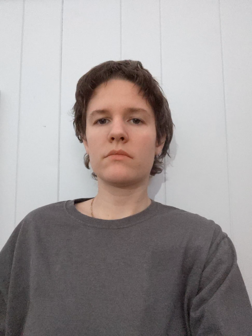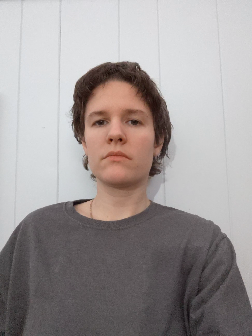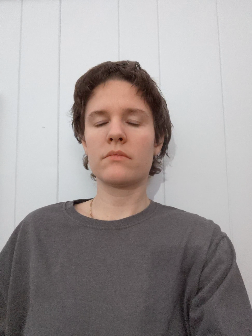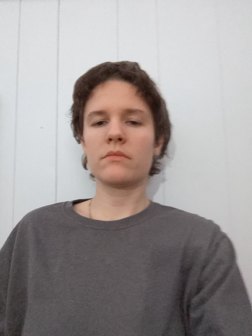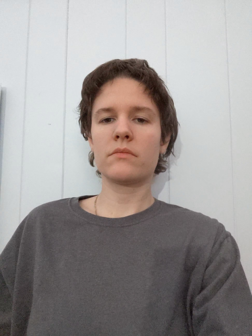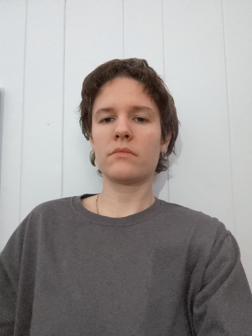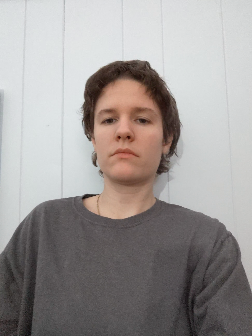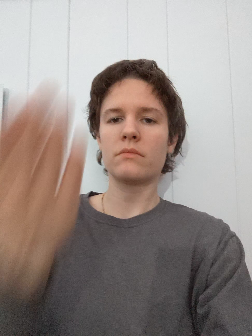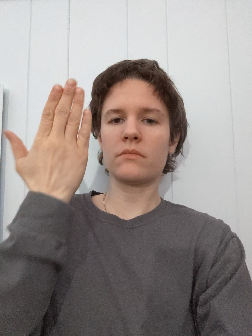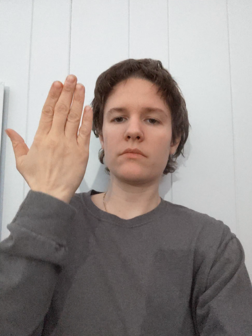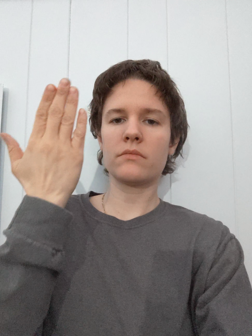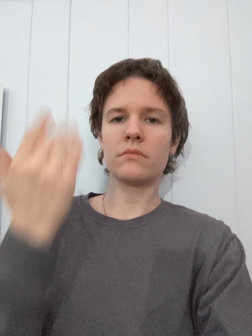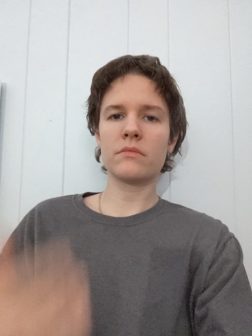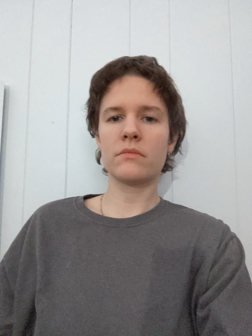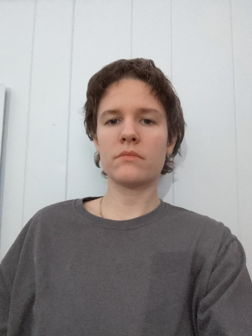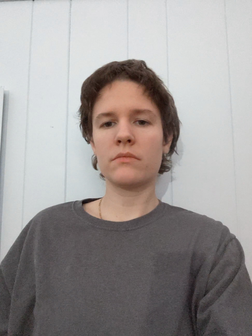morning